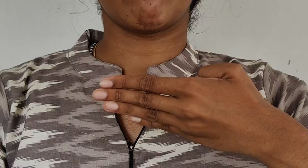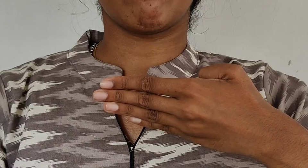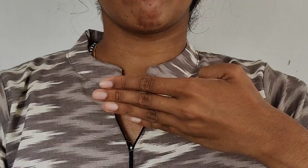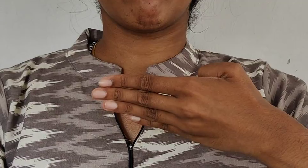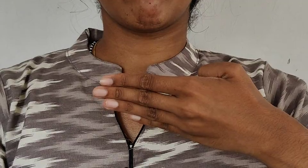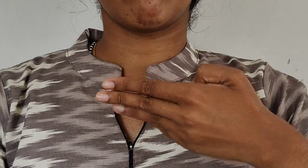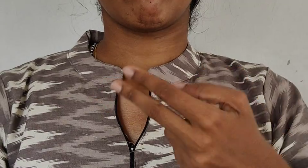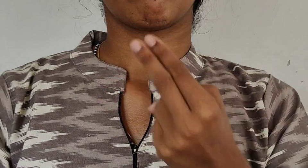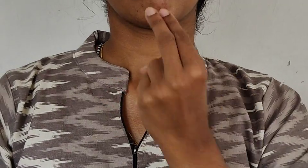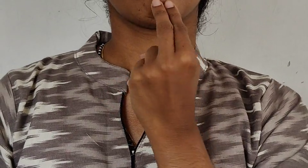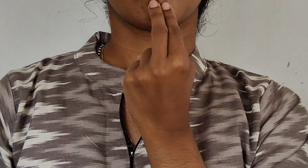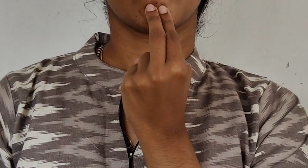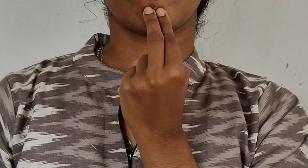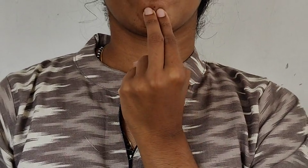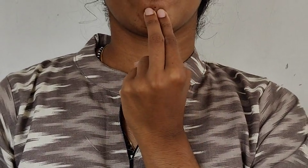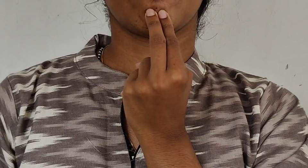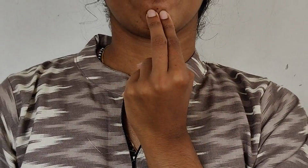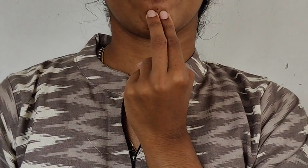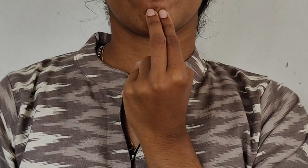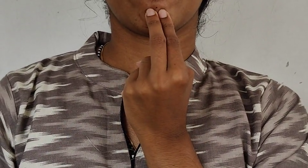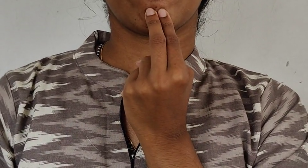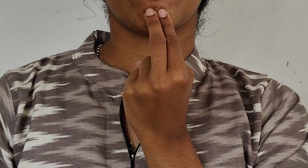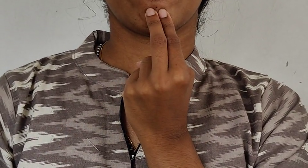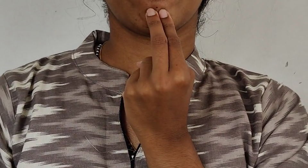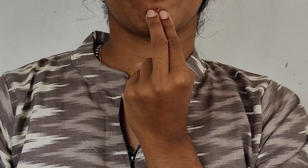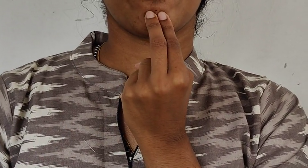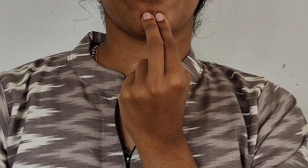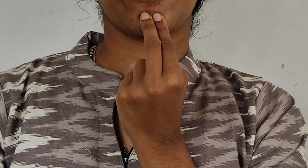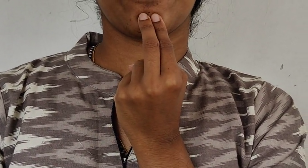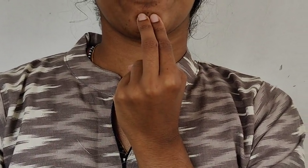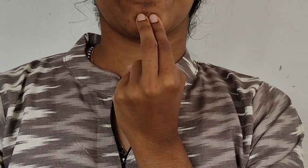അഃ